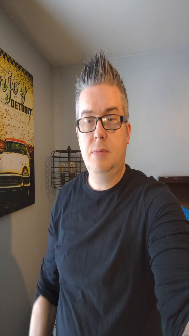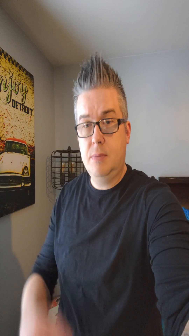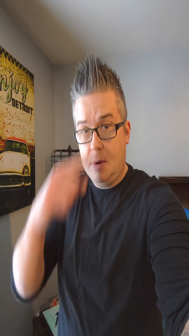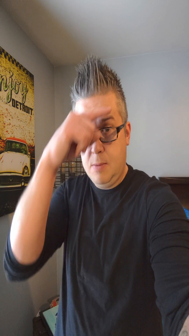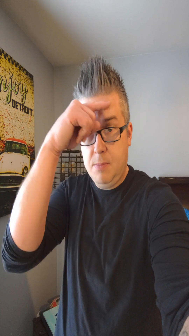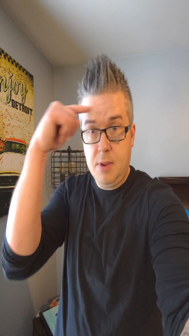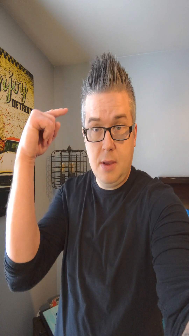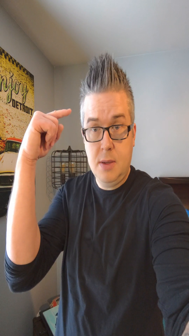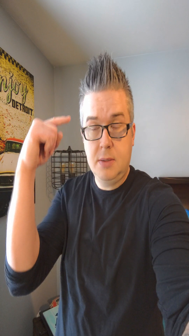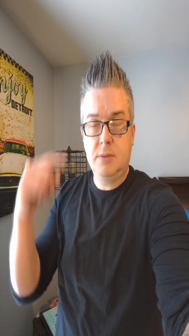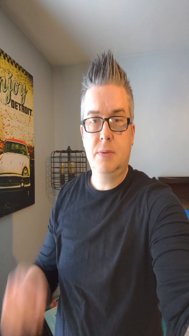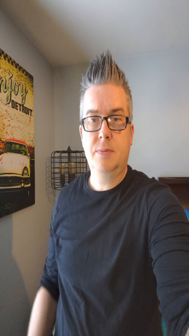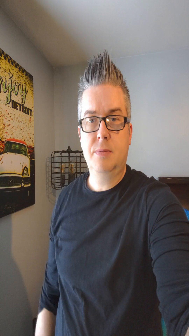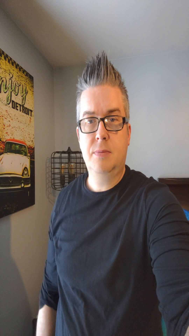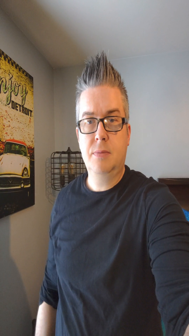black